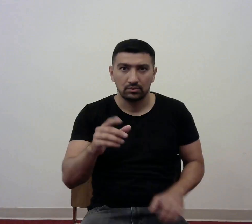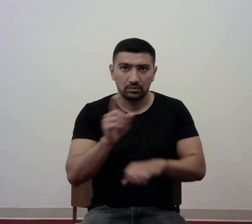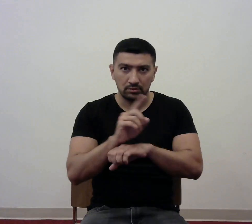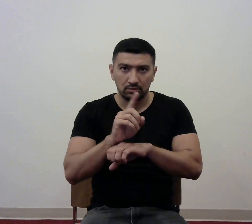qələm